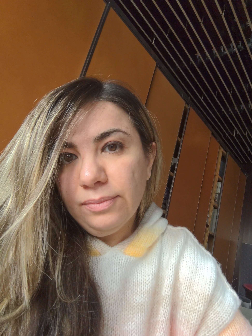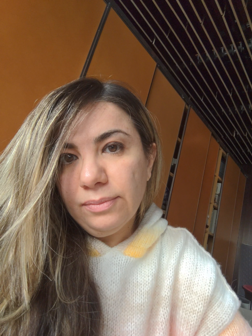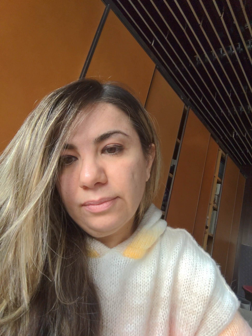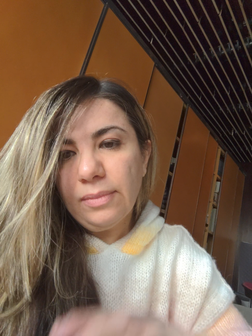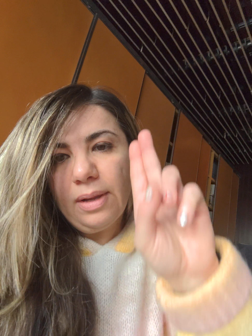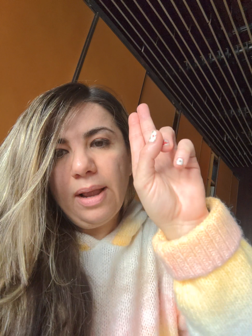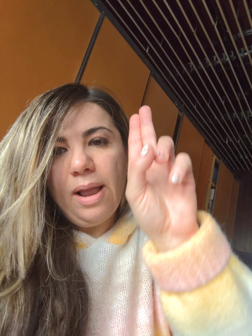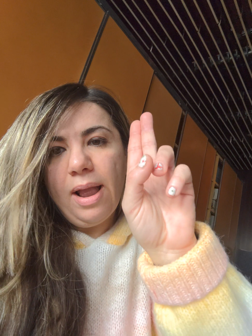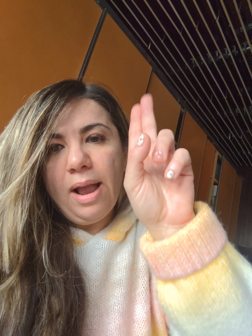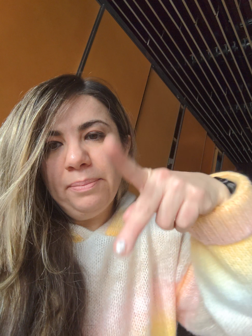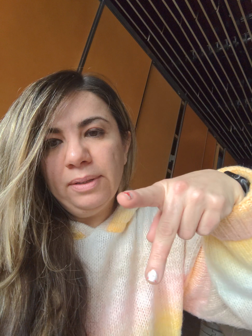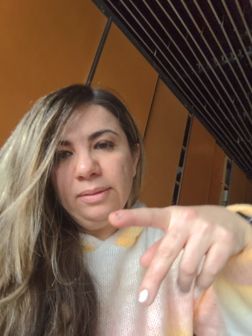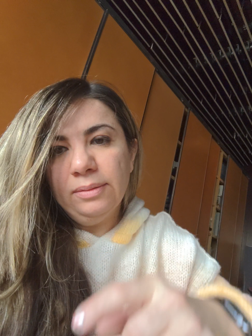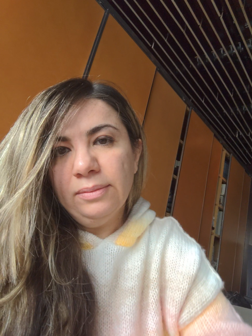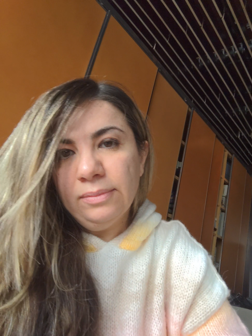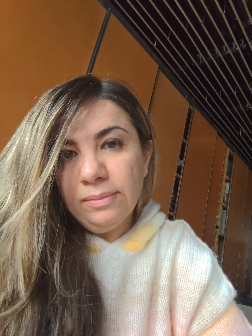up